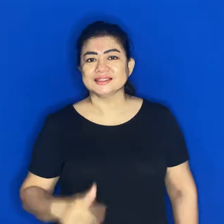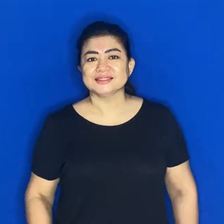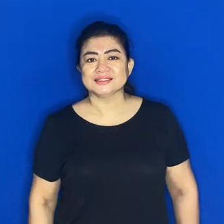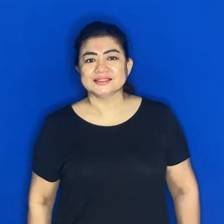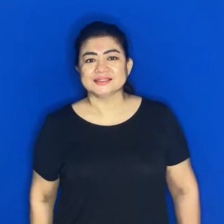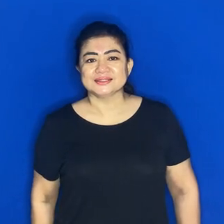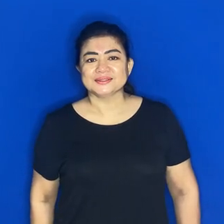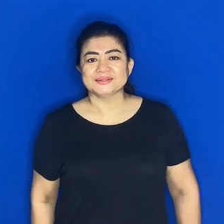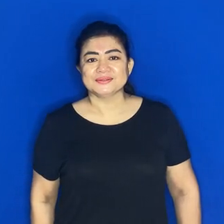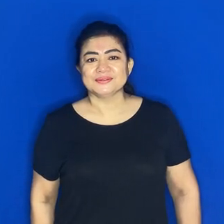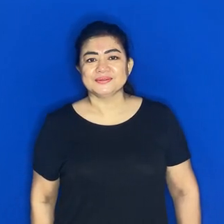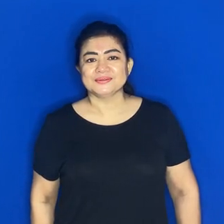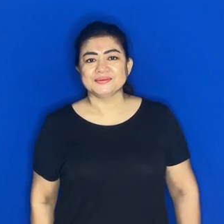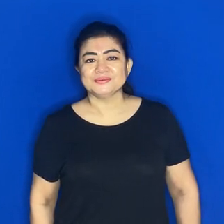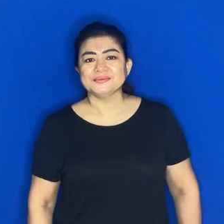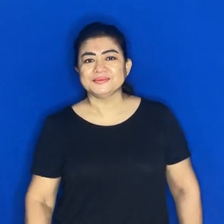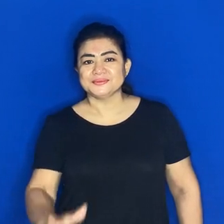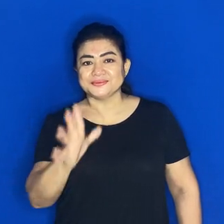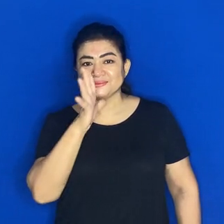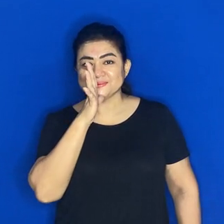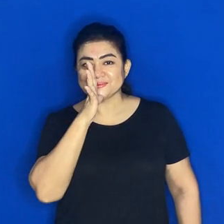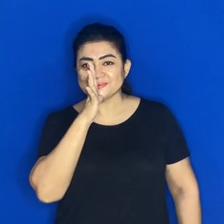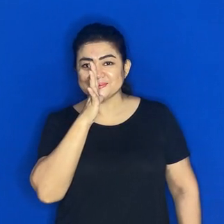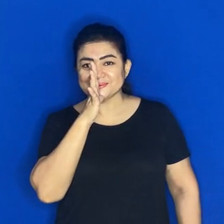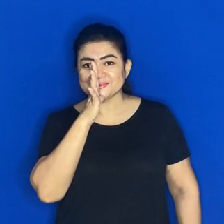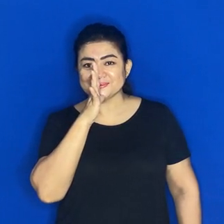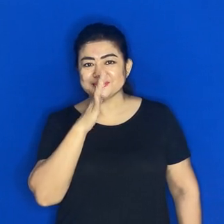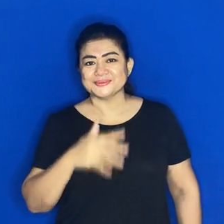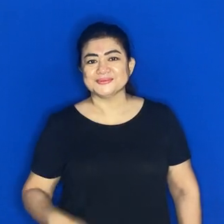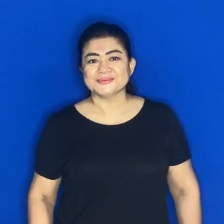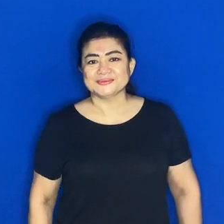mother